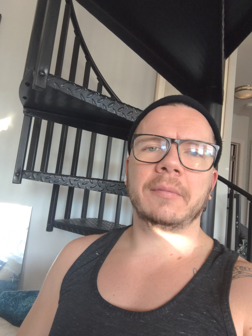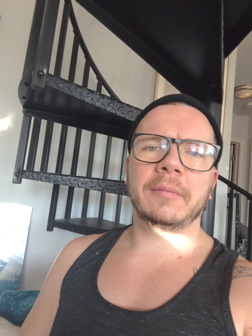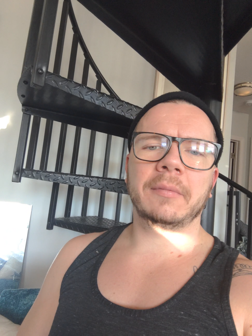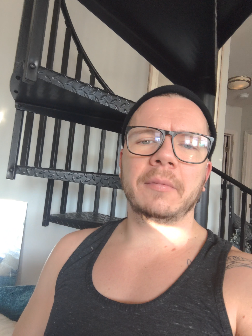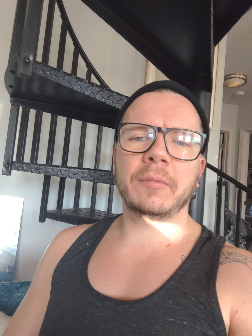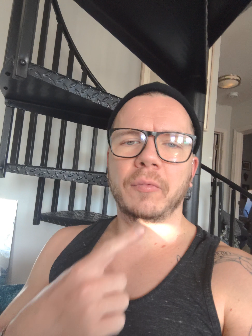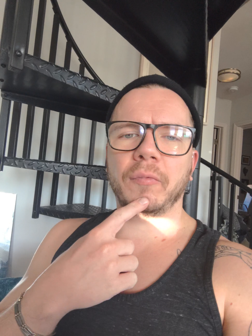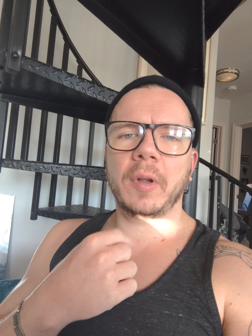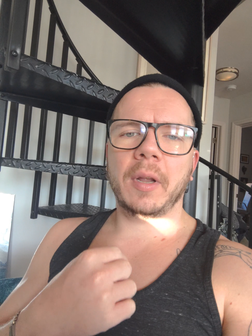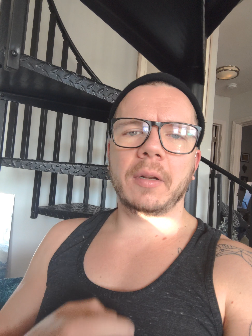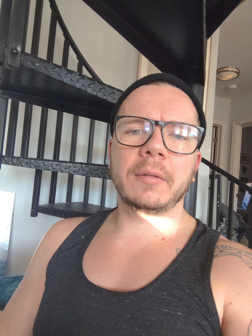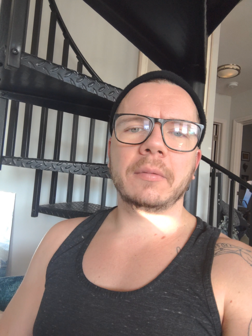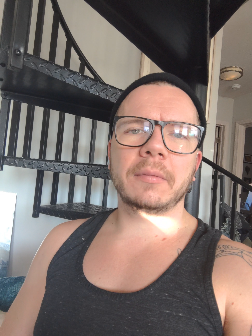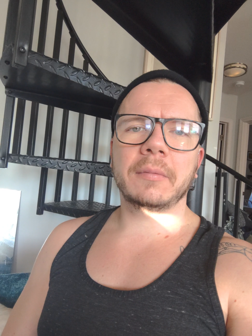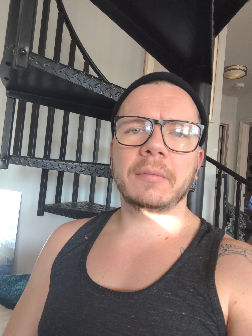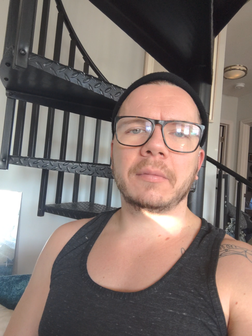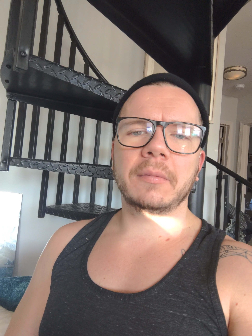red